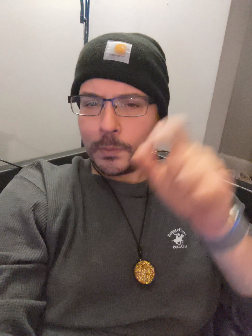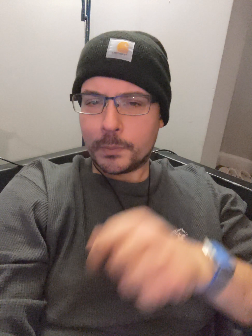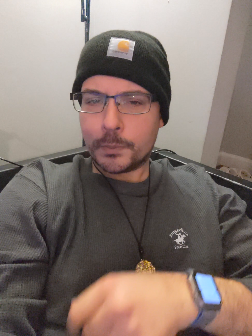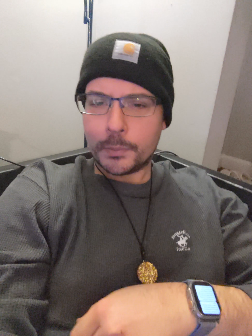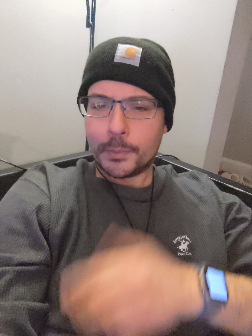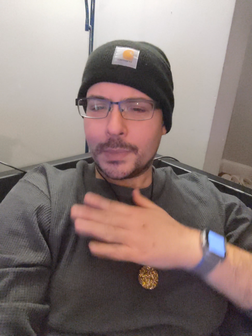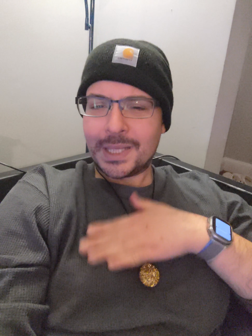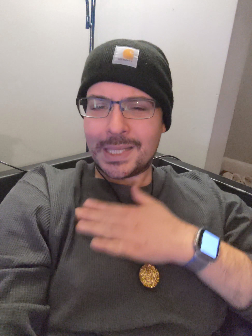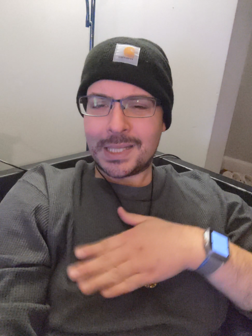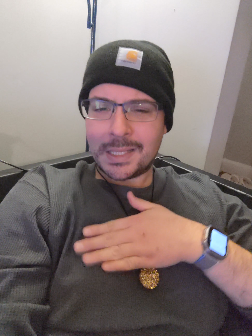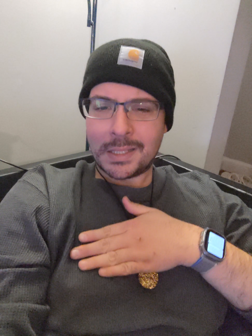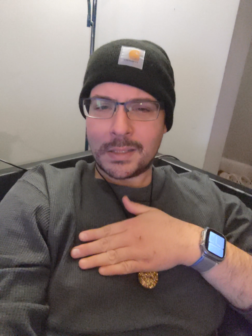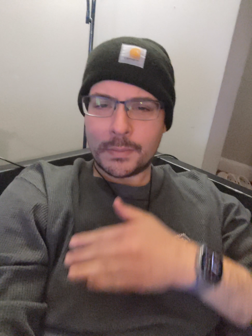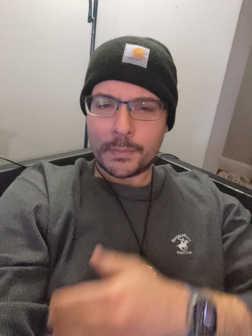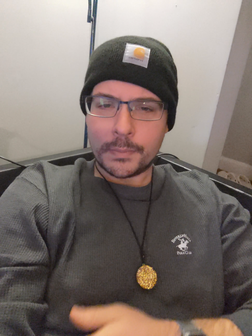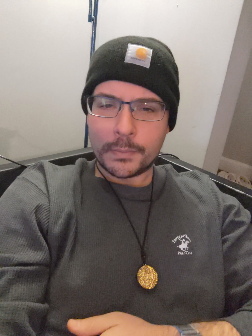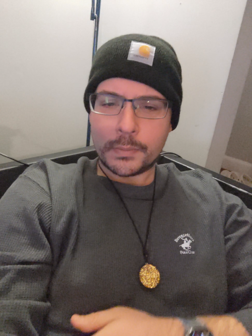please